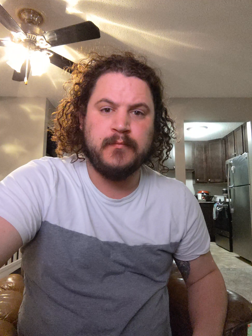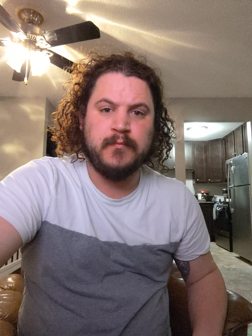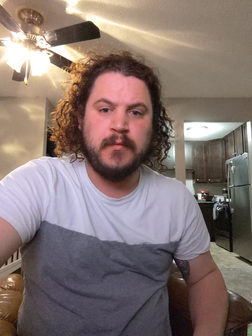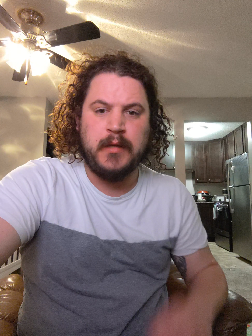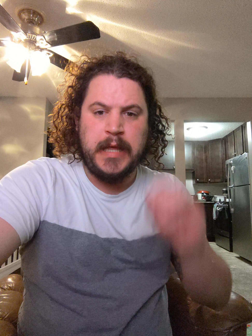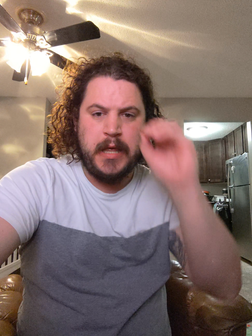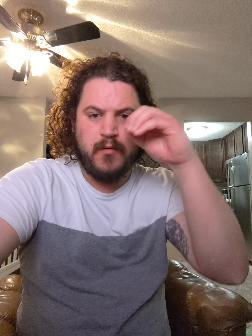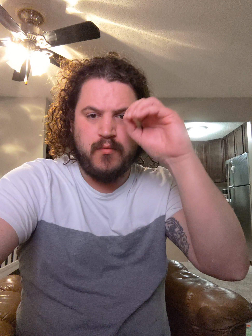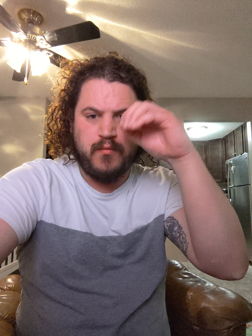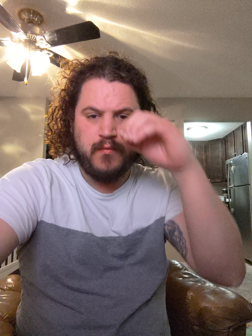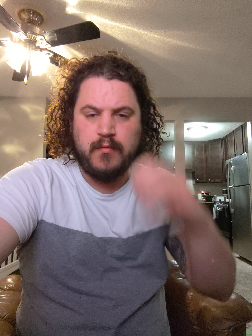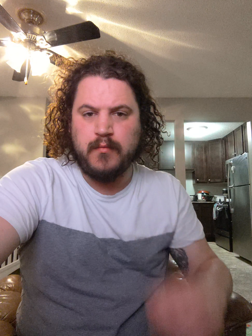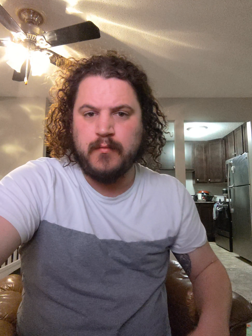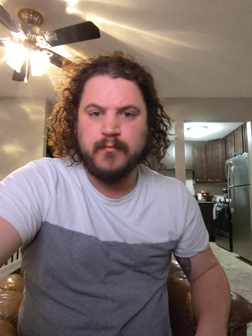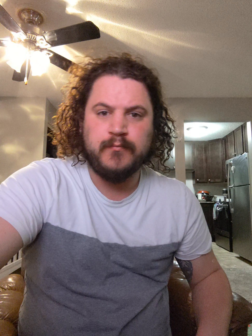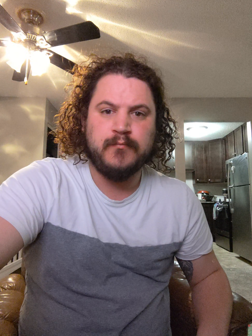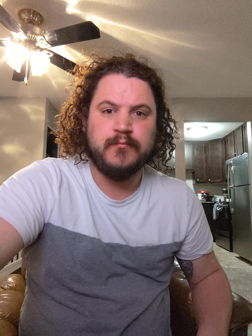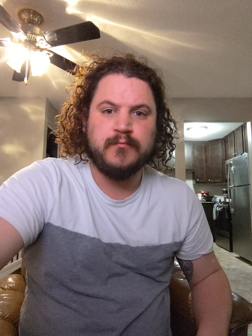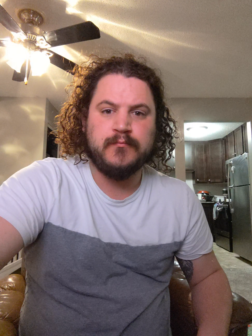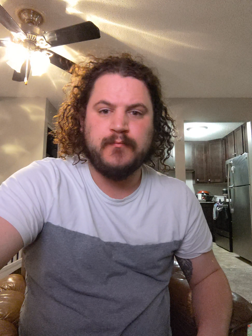owl